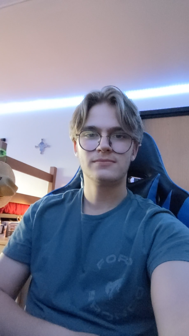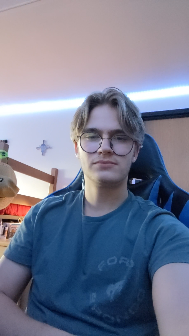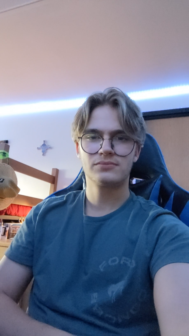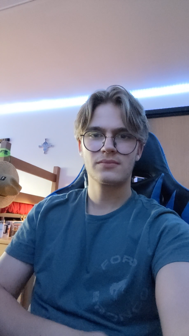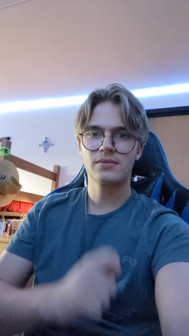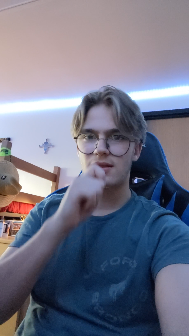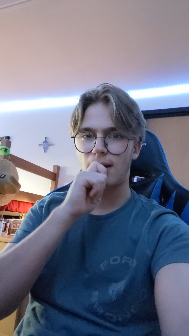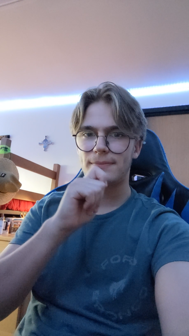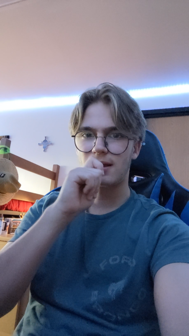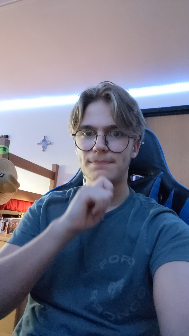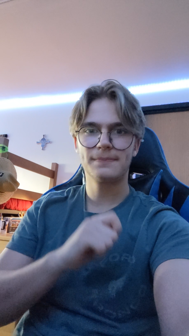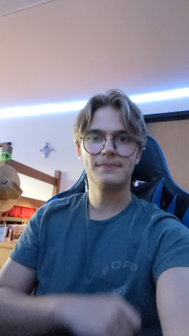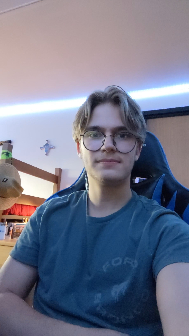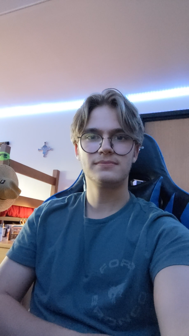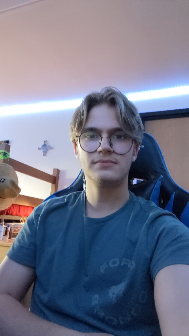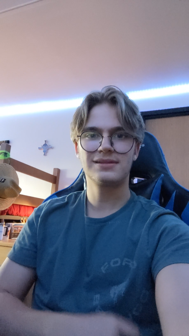popsicle